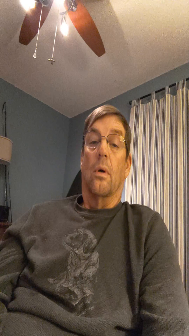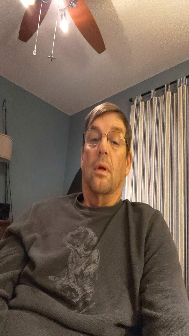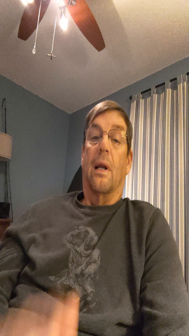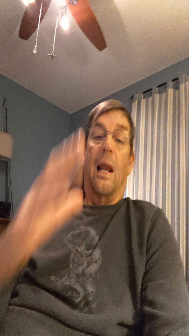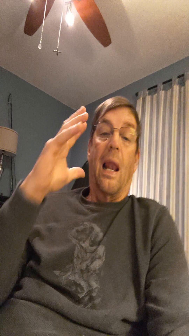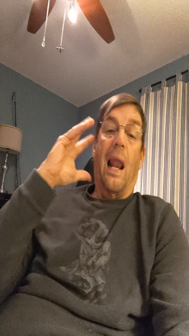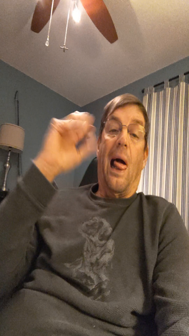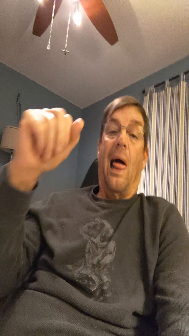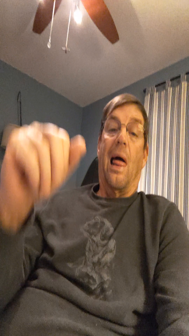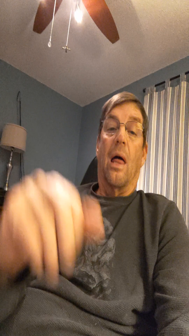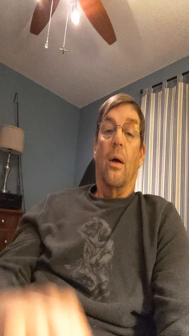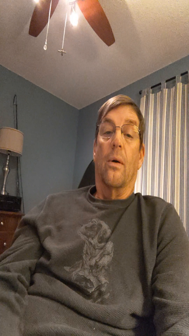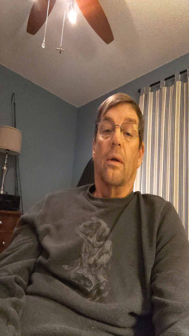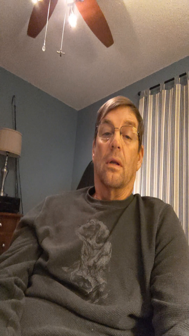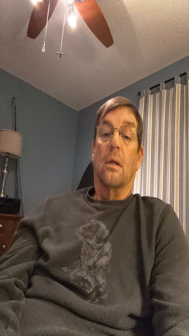loud